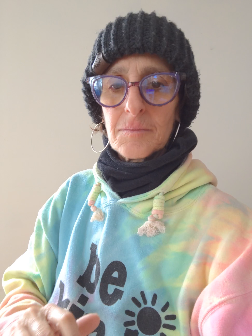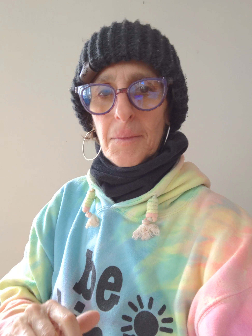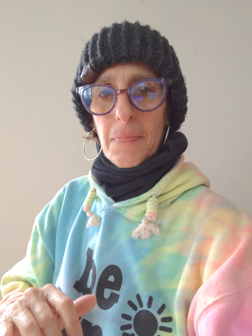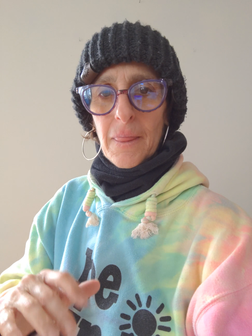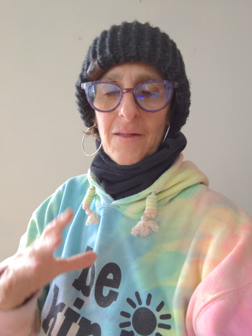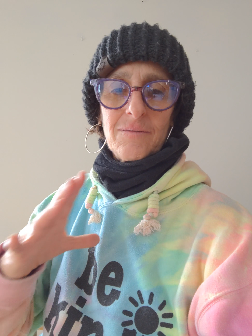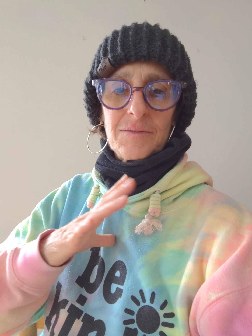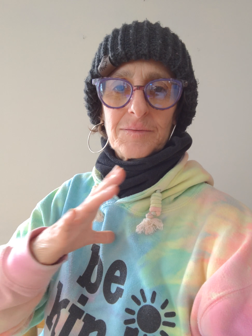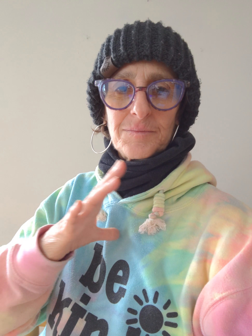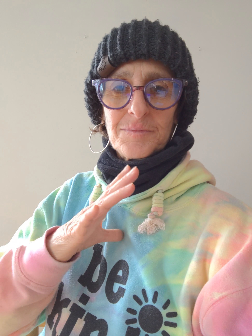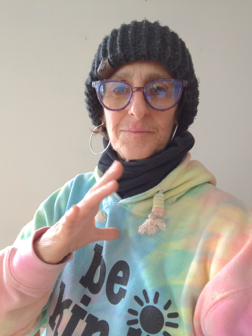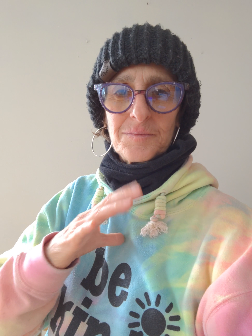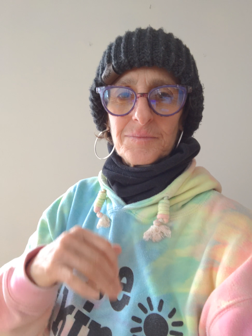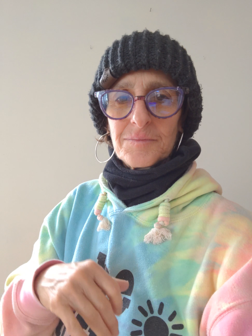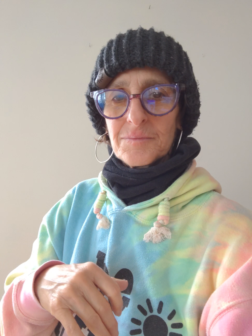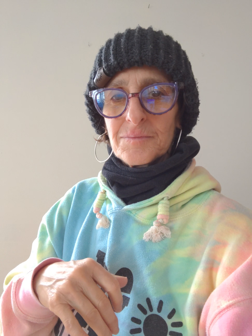fine